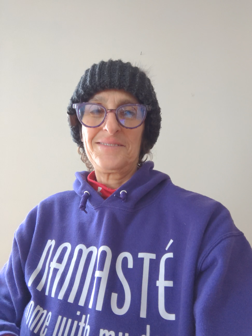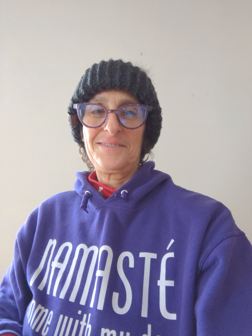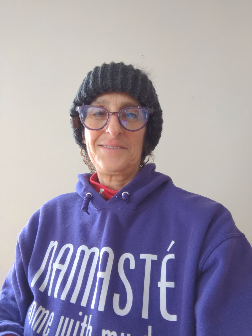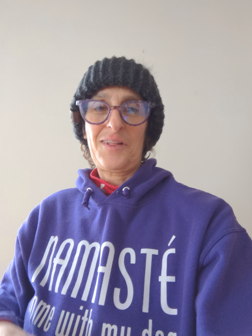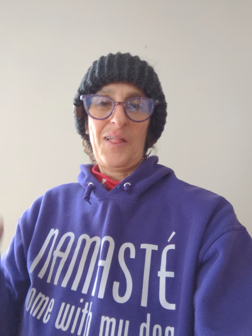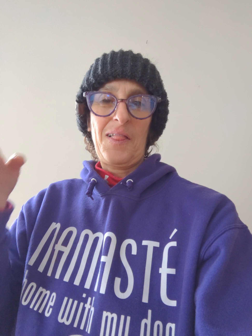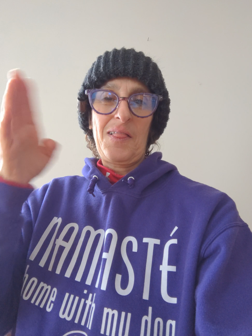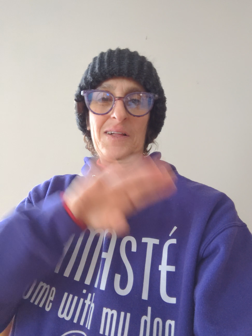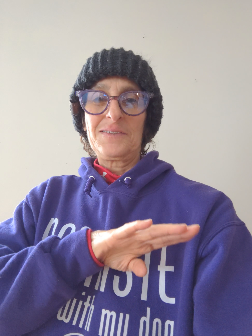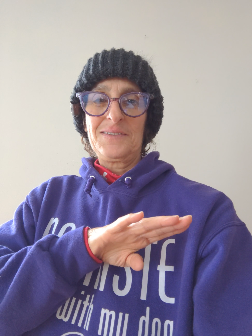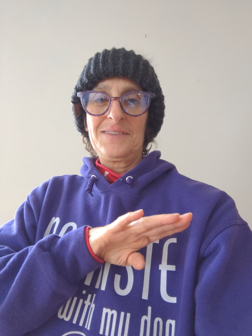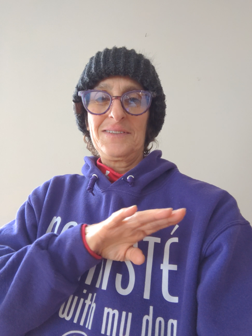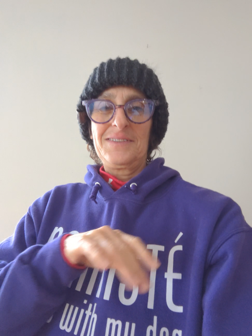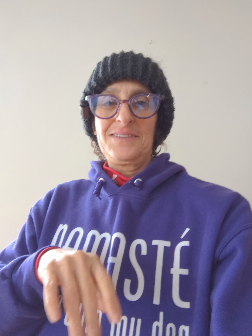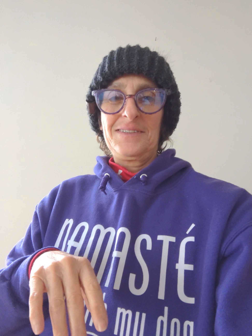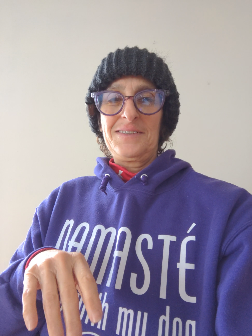close